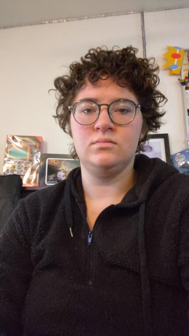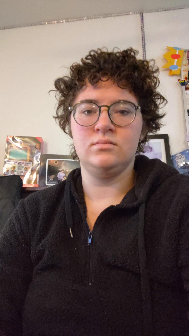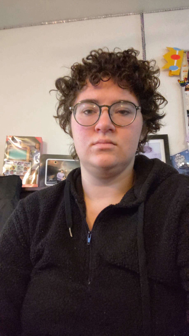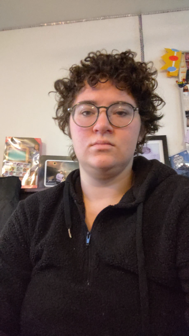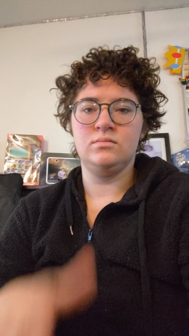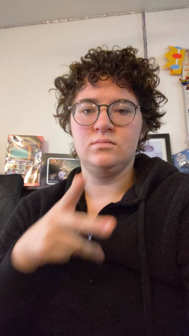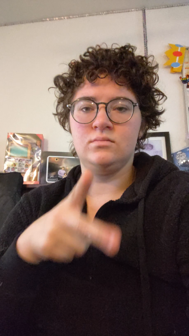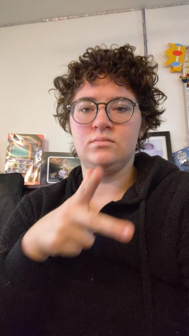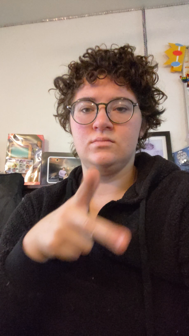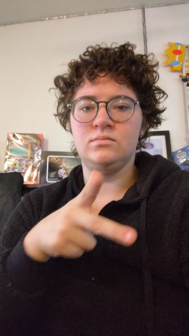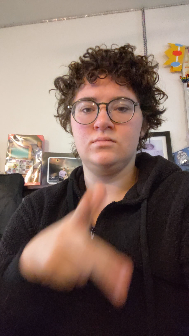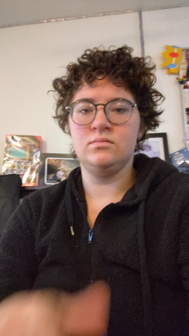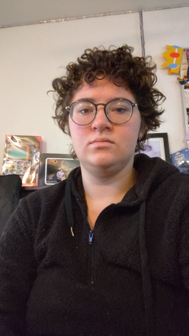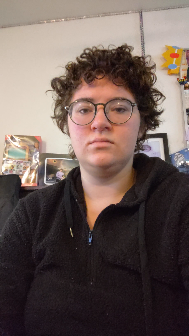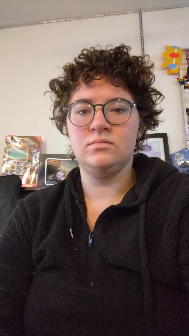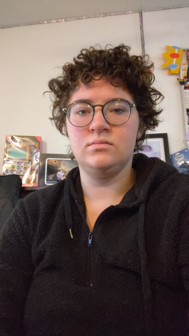garage